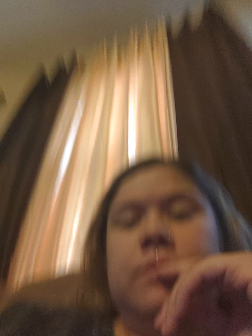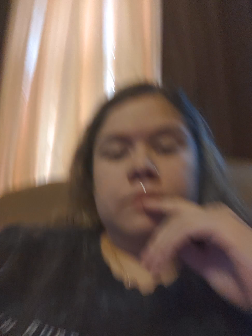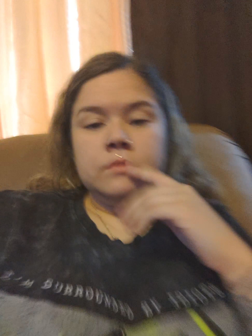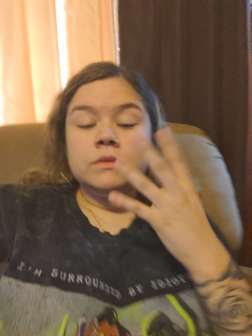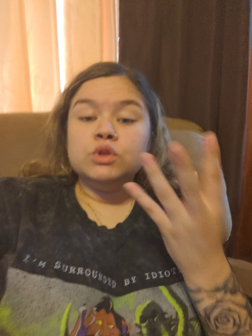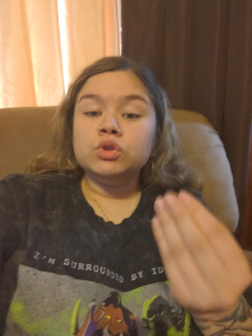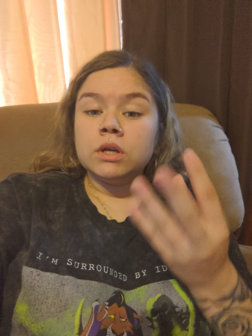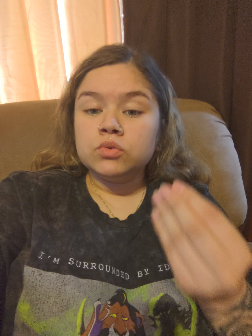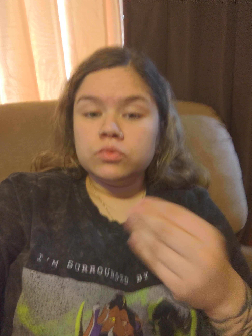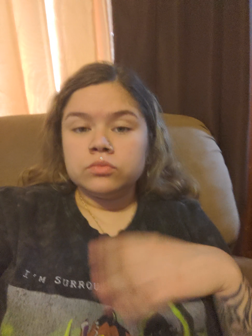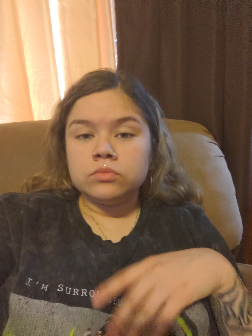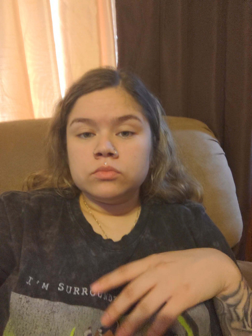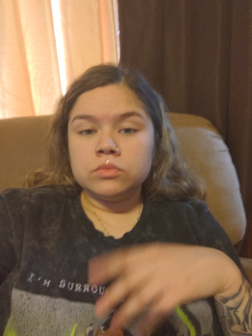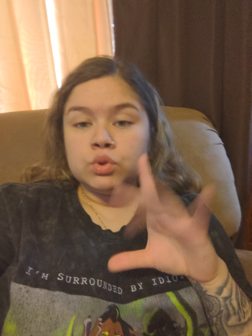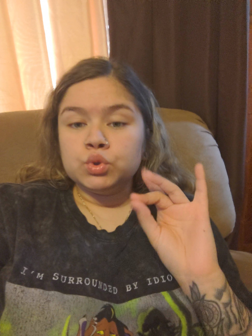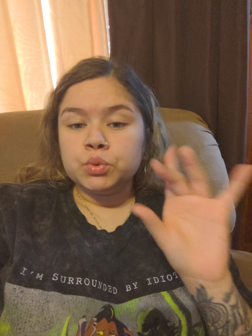gentle